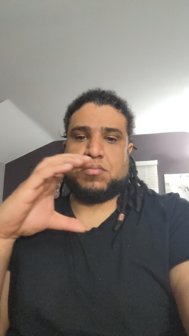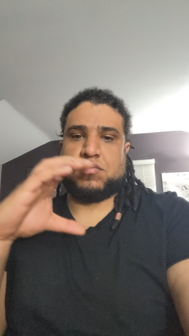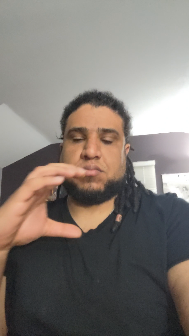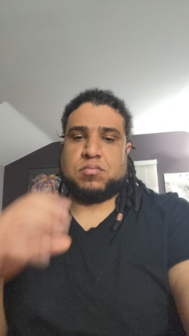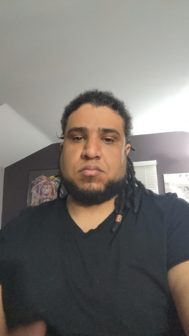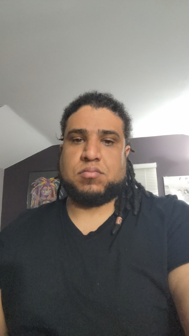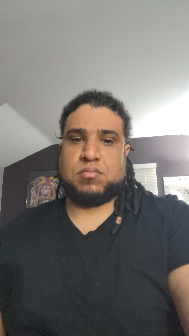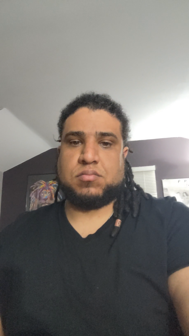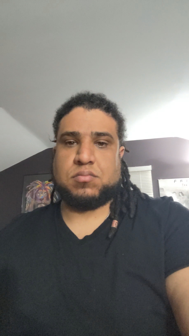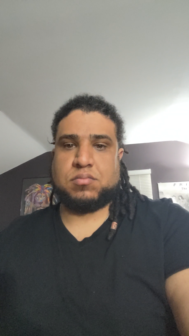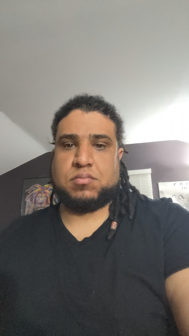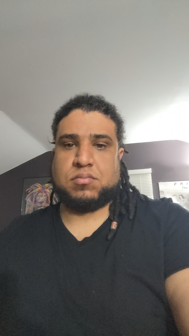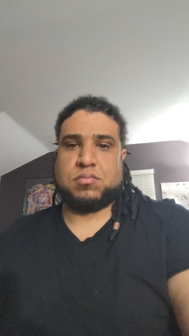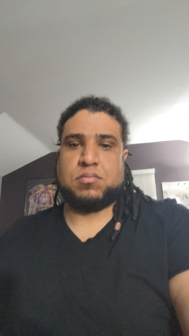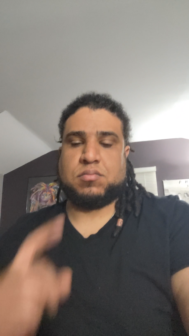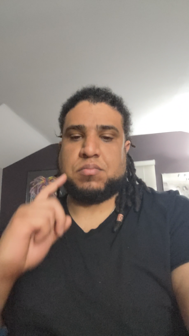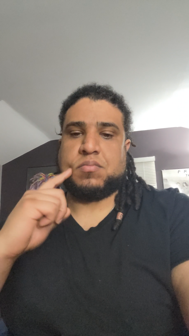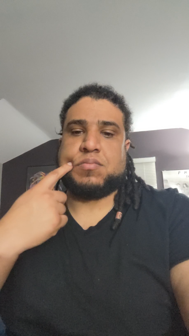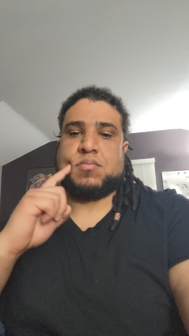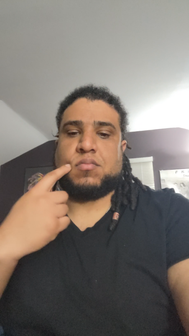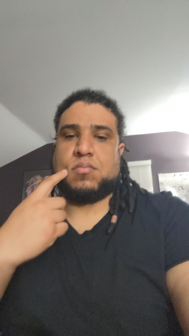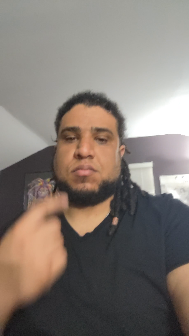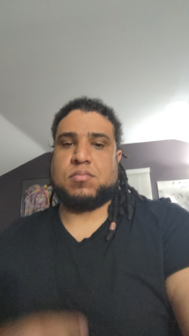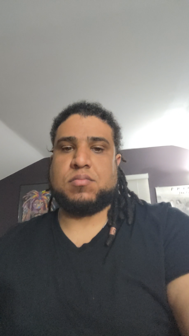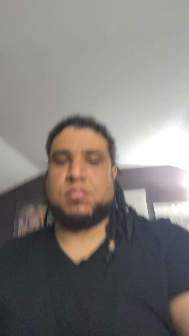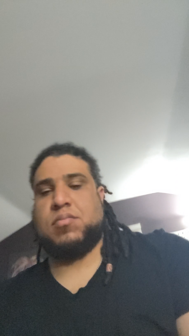candy